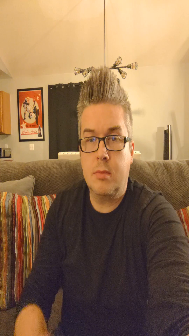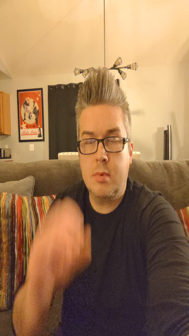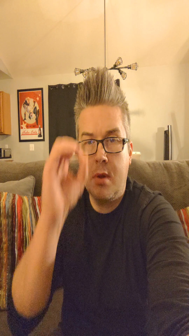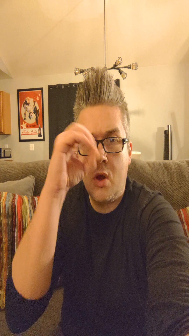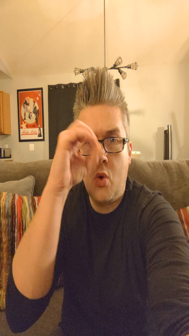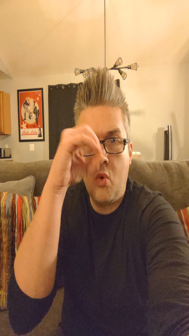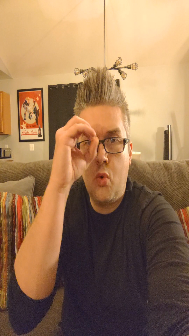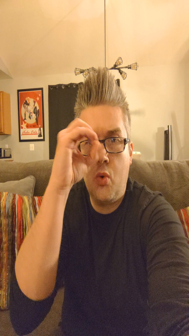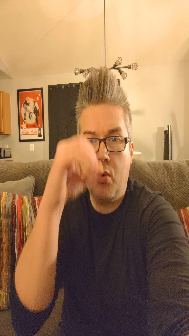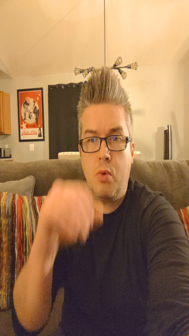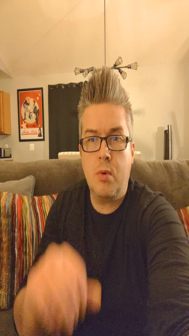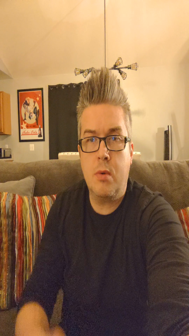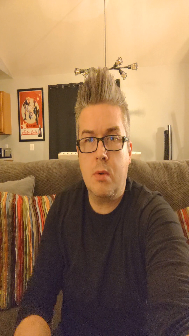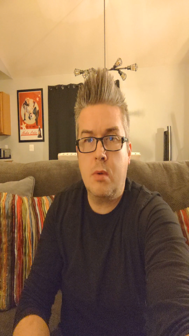owl